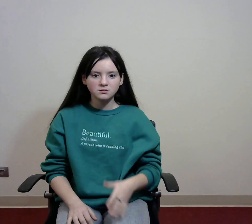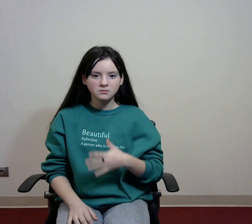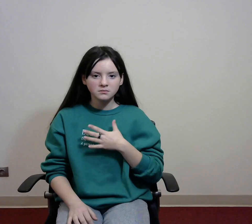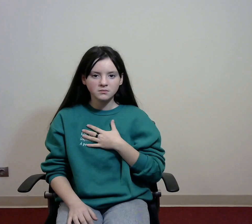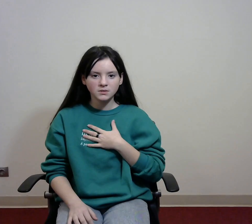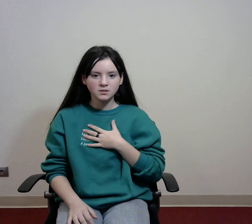mən